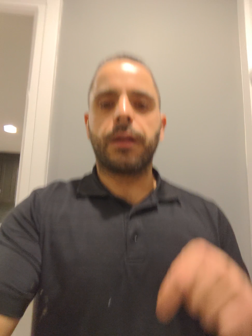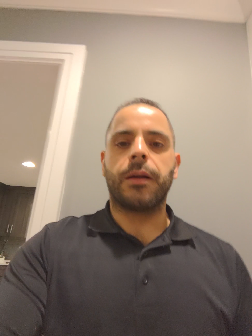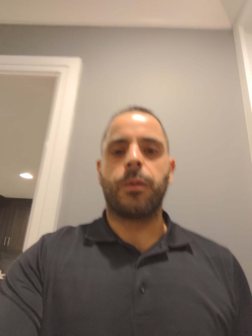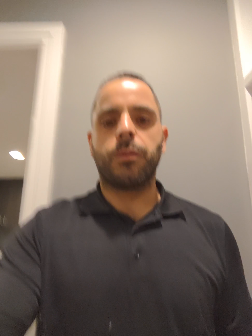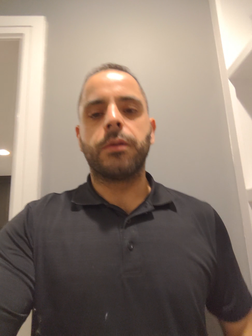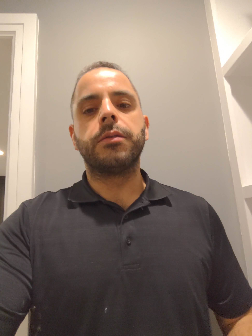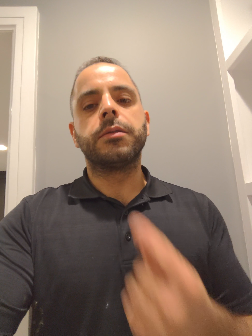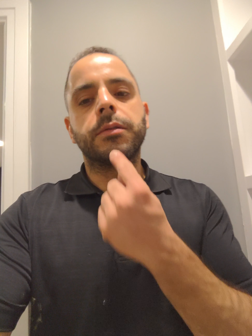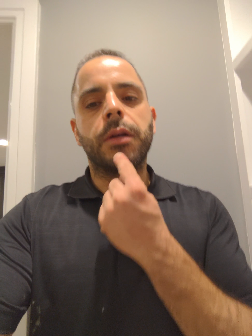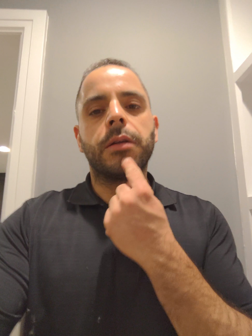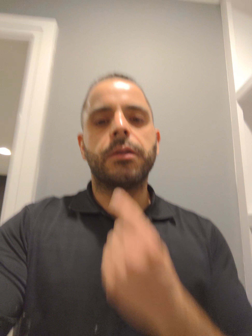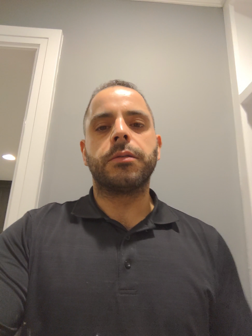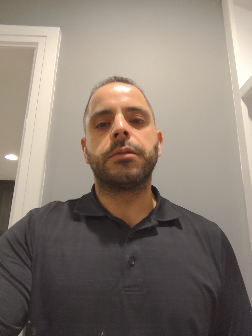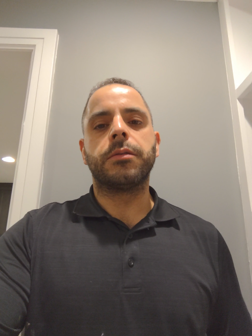say